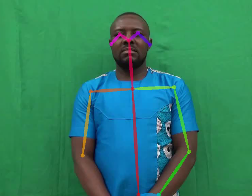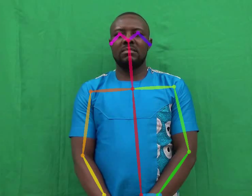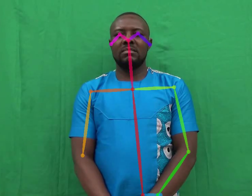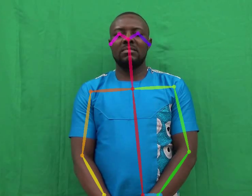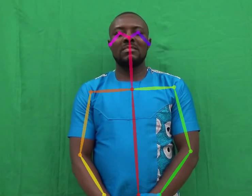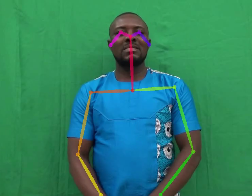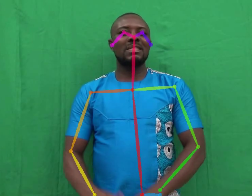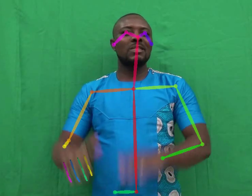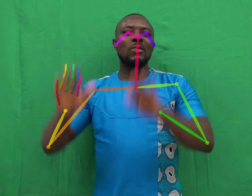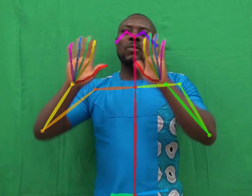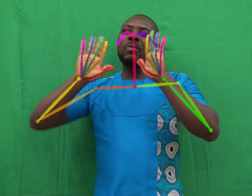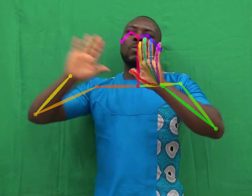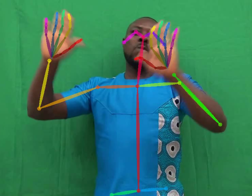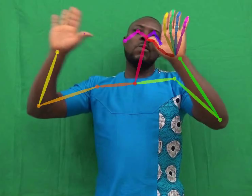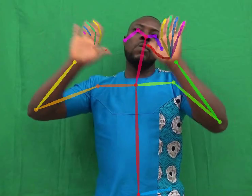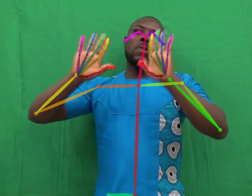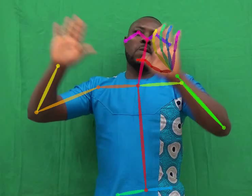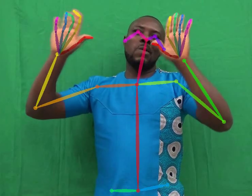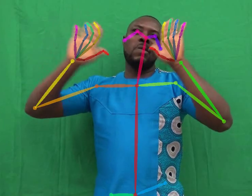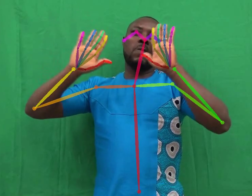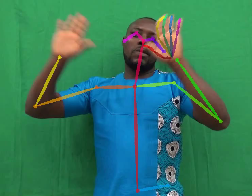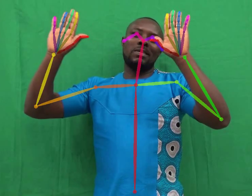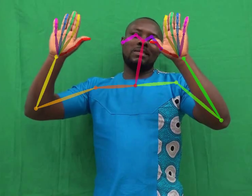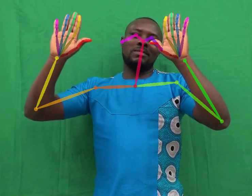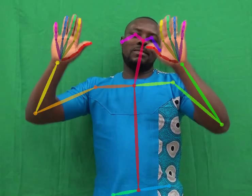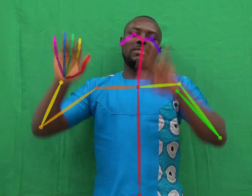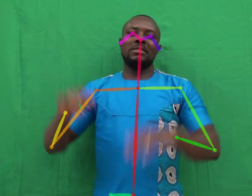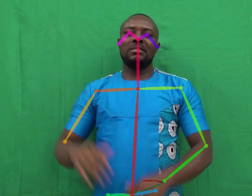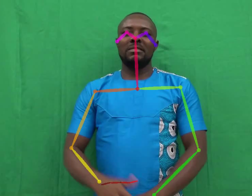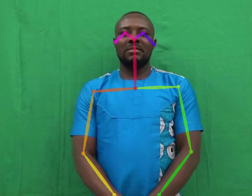wonderful